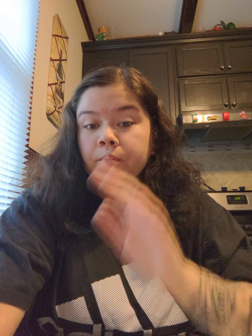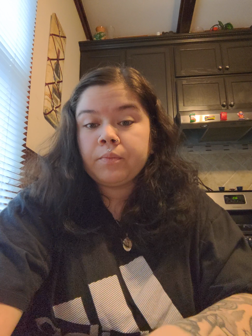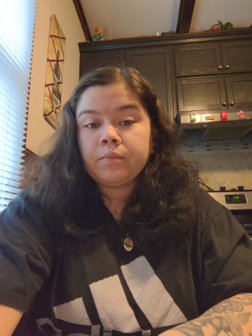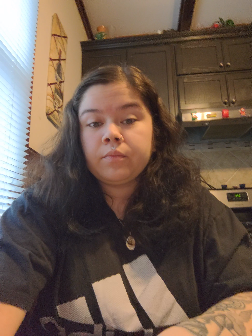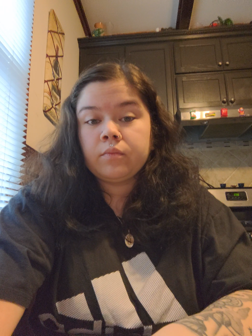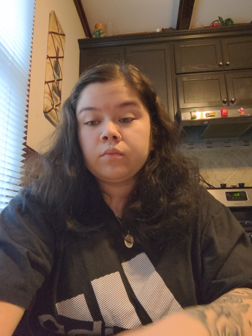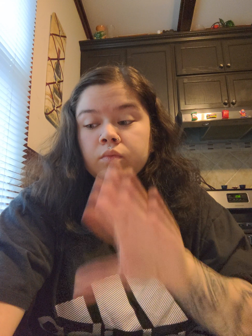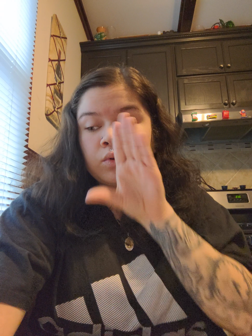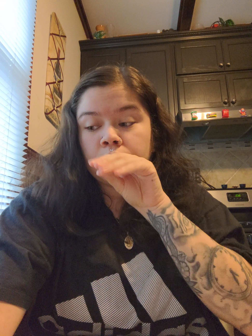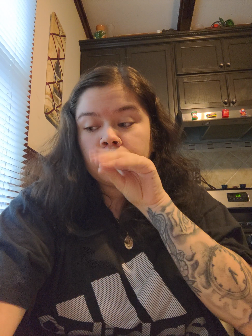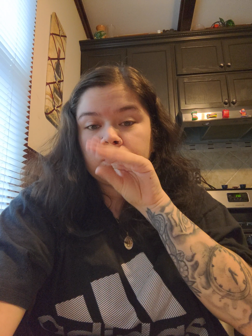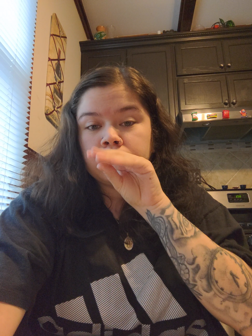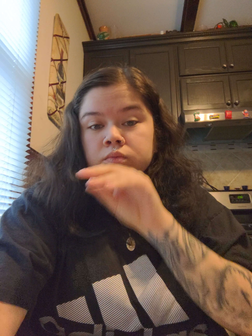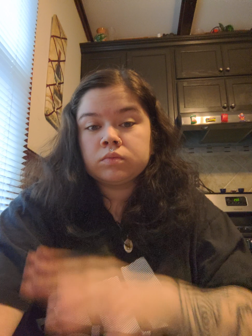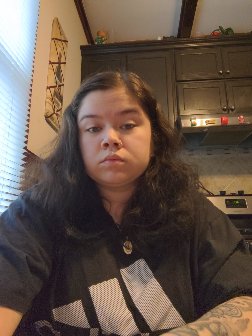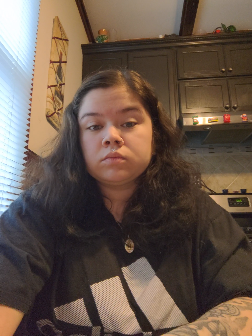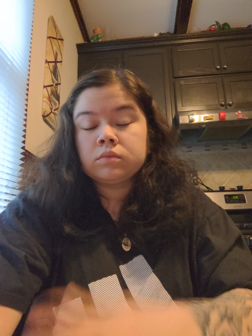goose